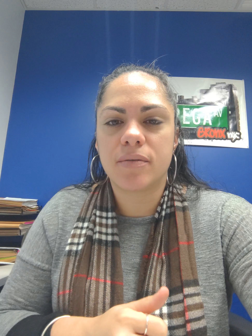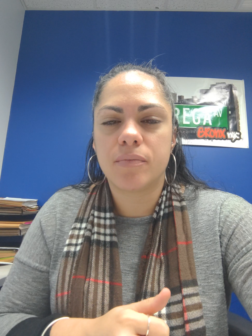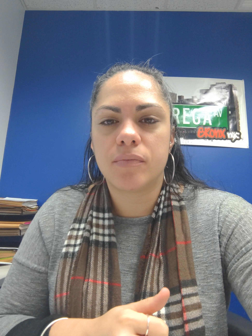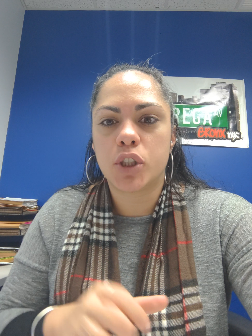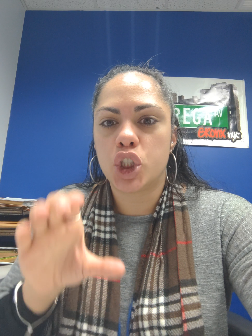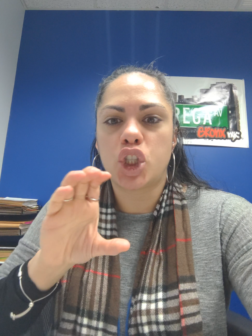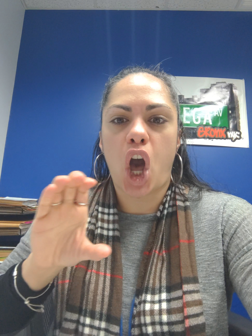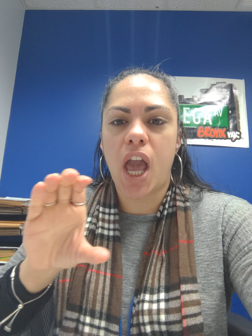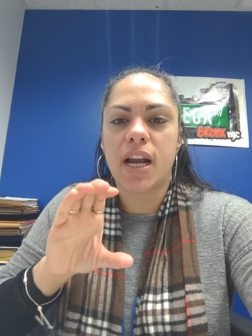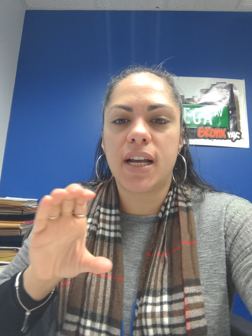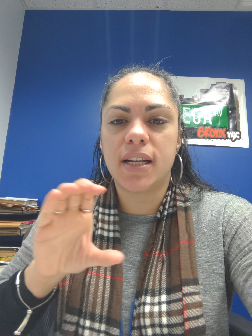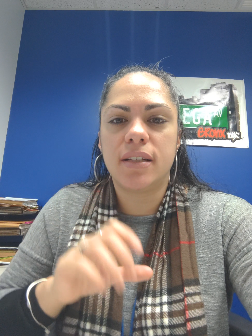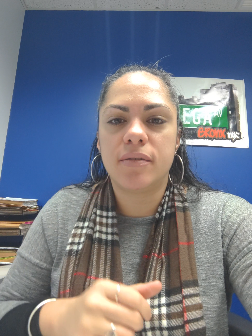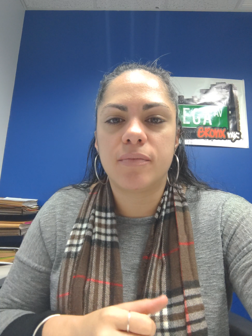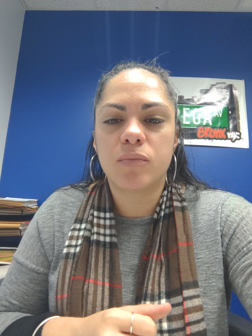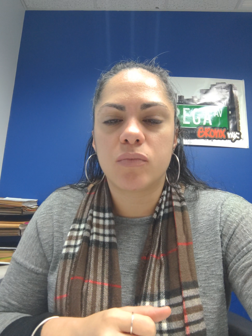chocolate